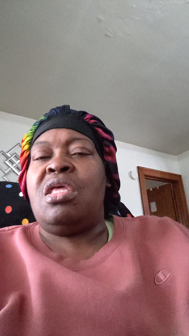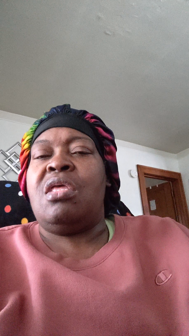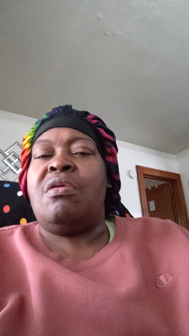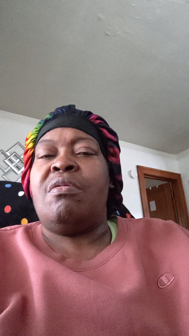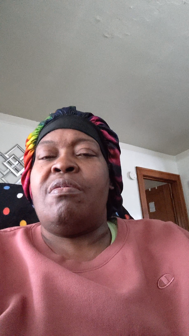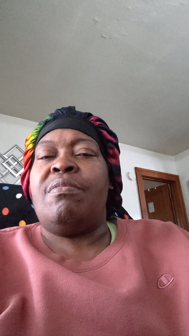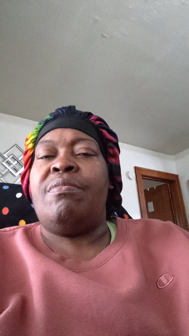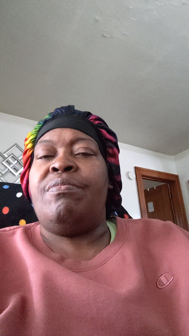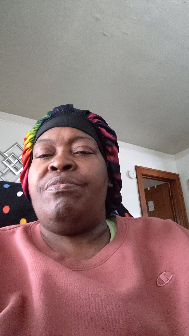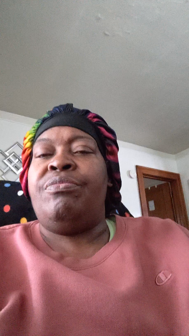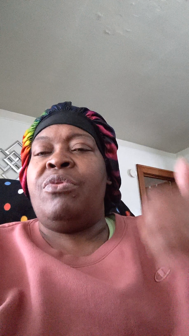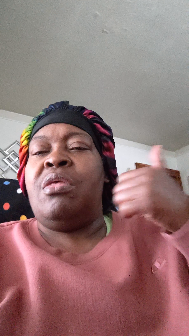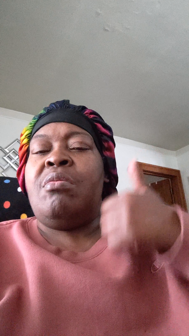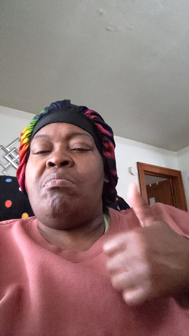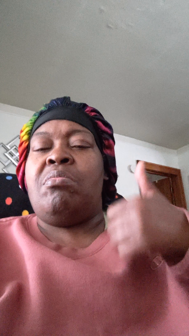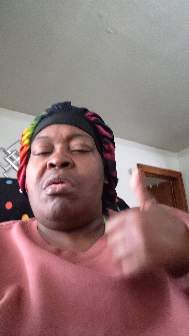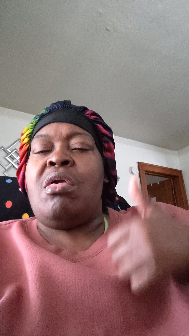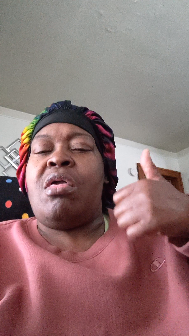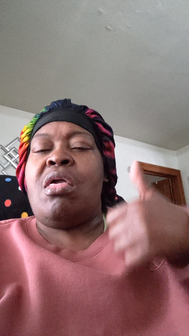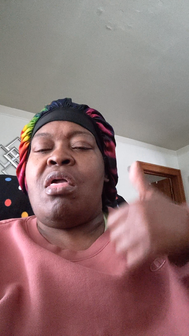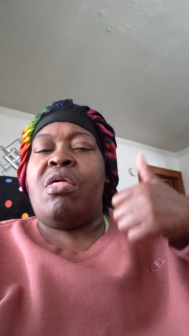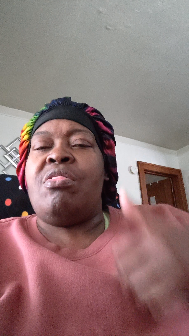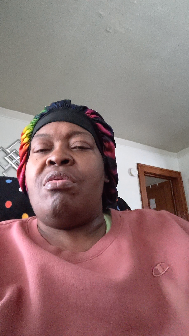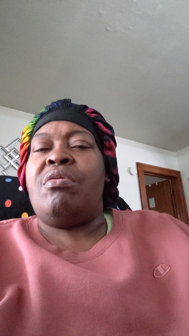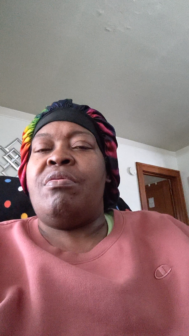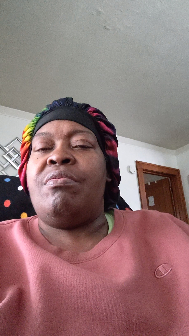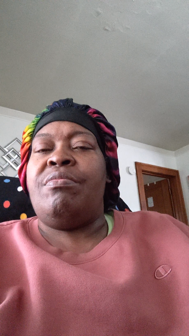bathtub